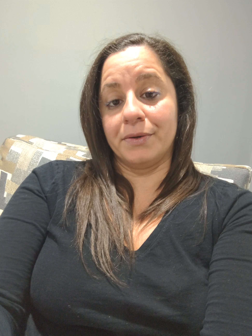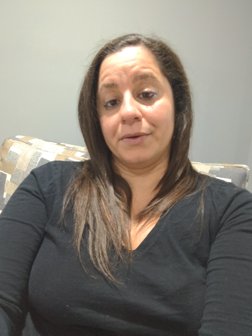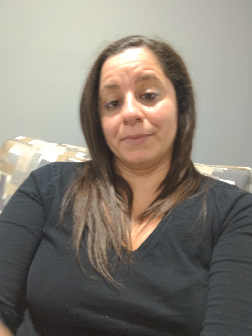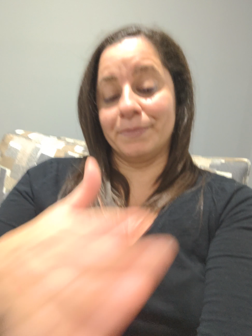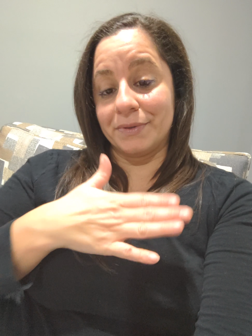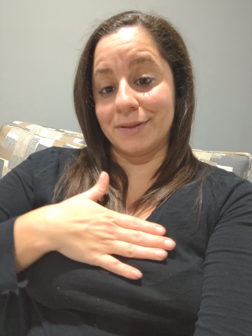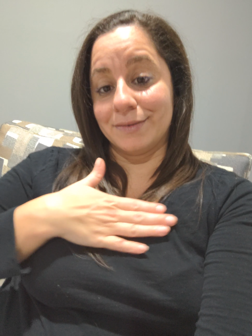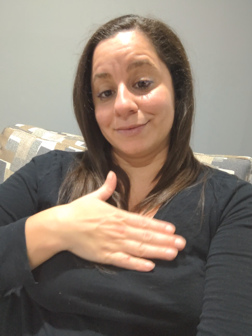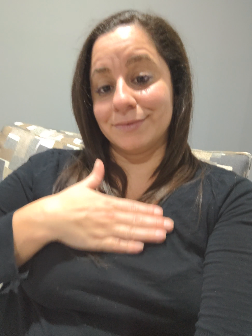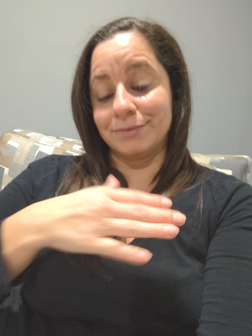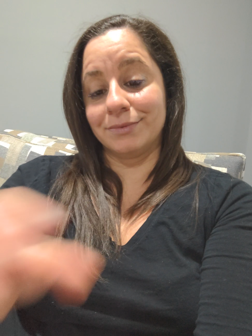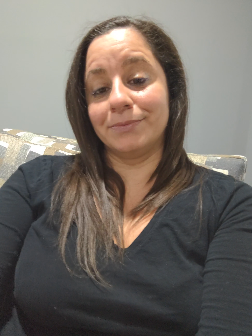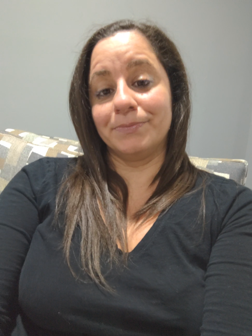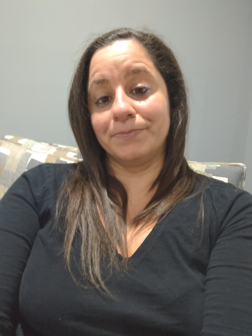please